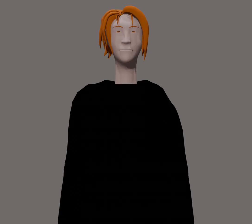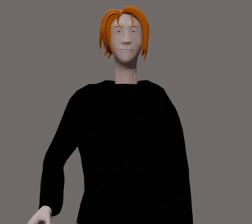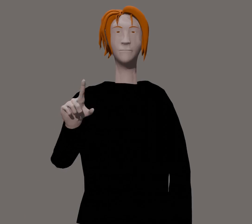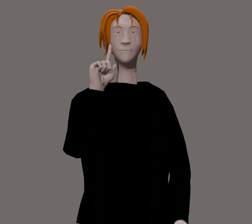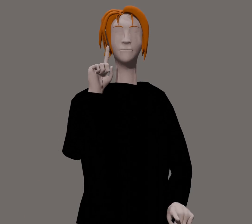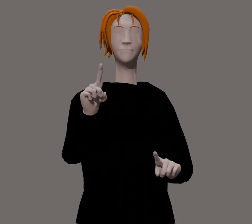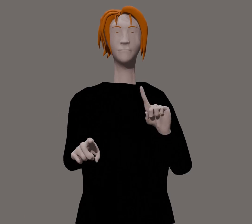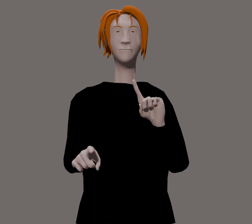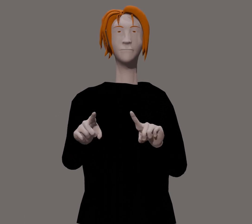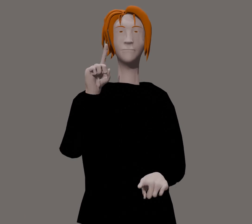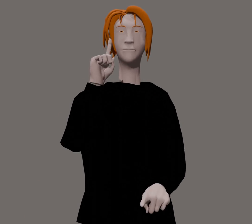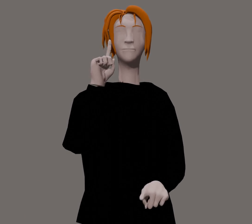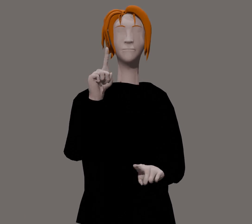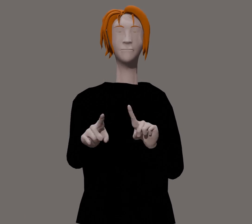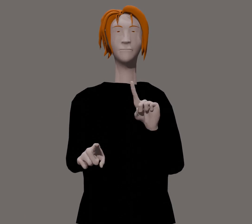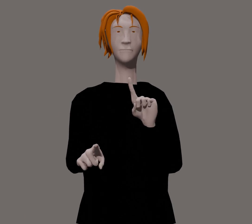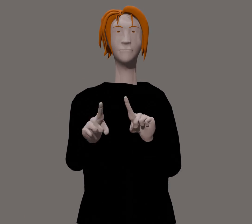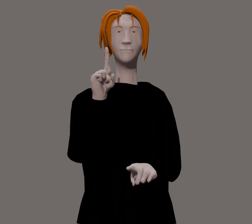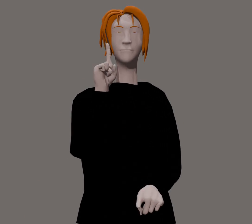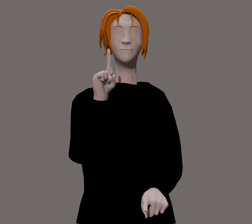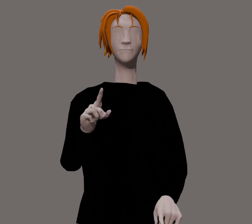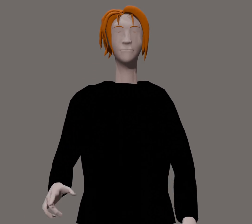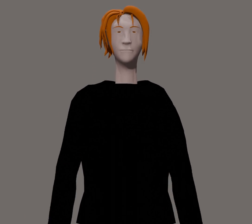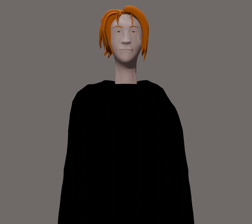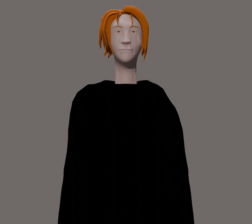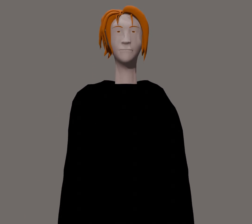Command Person